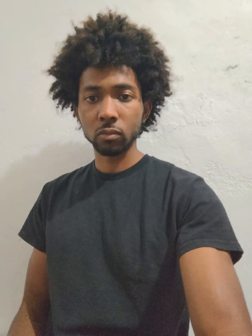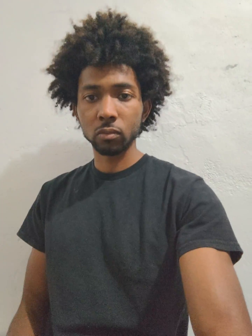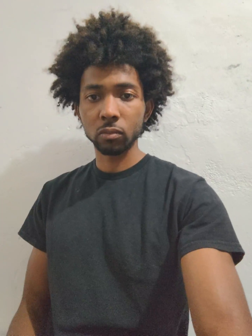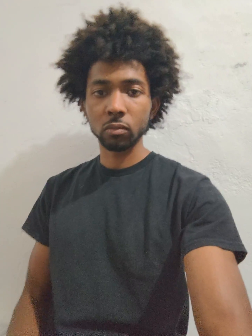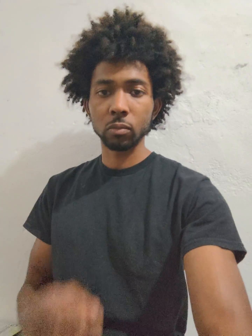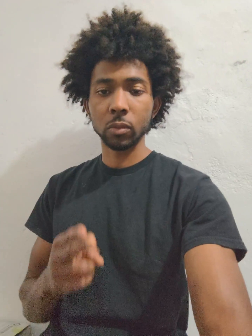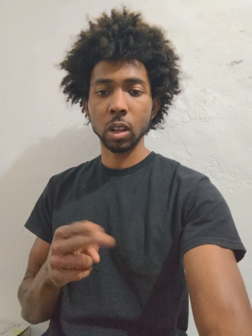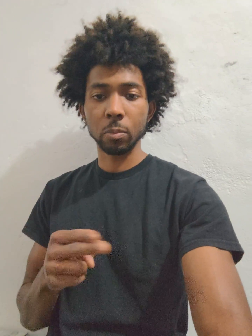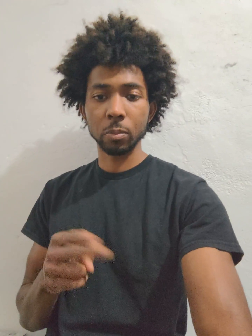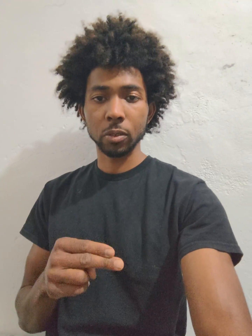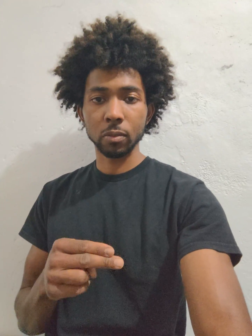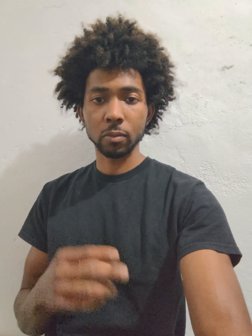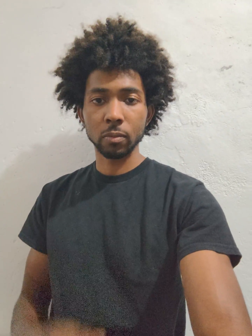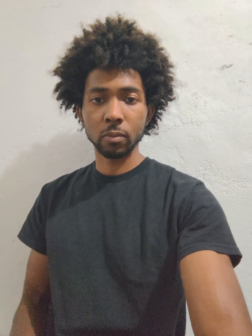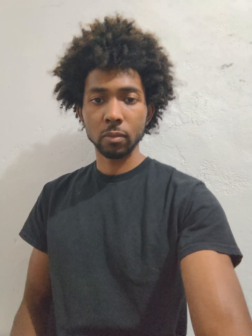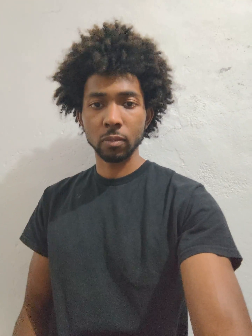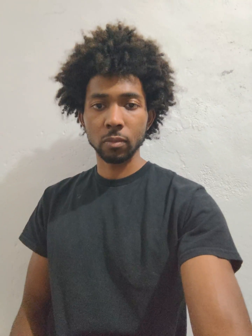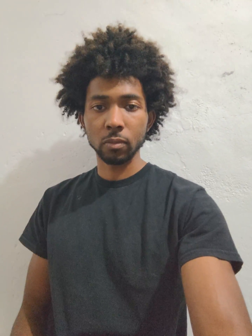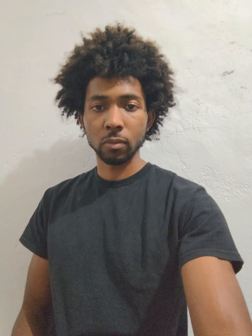belt